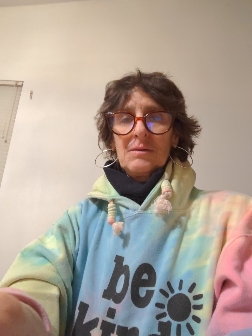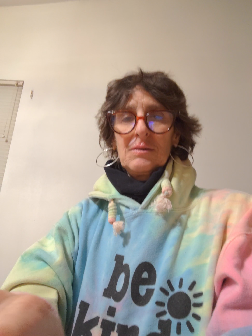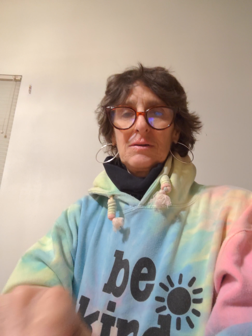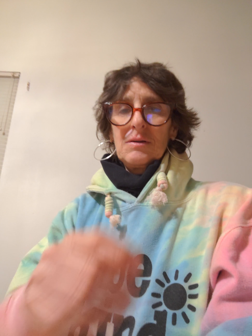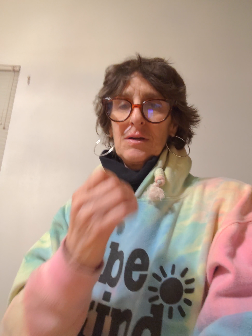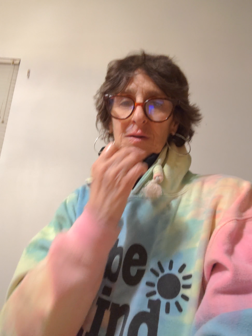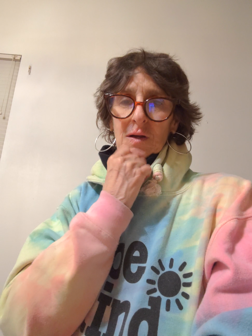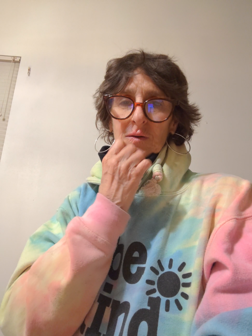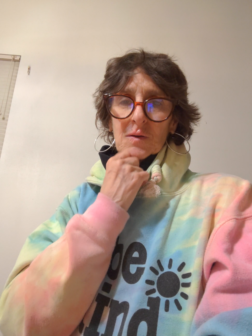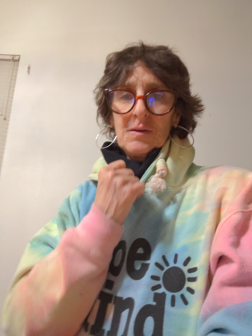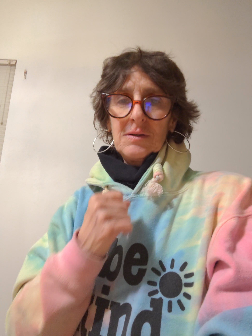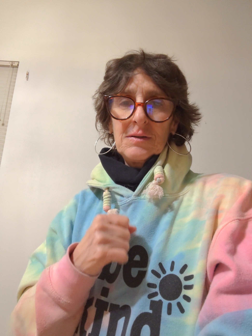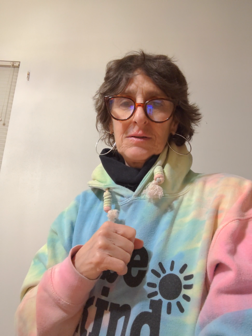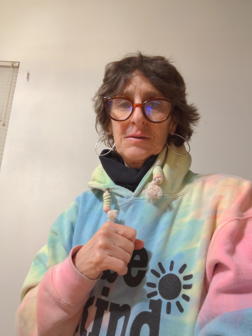underwear